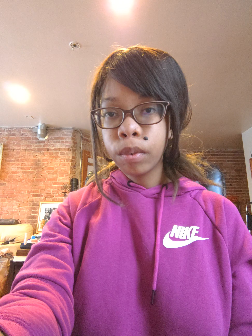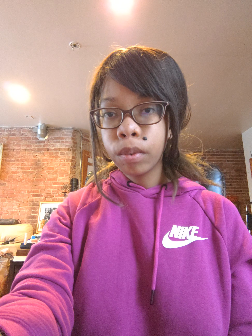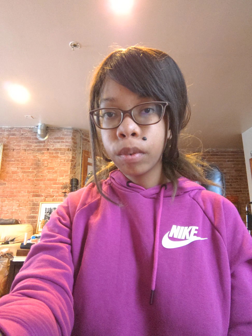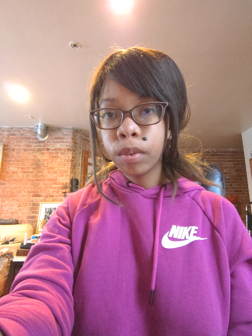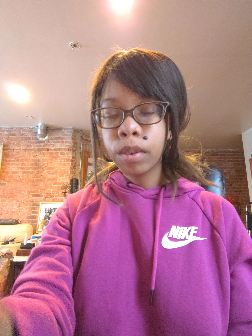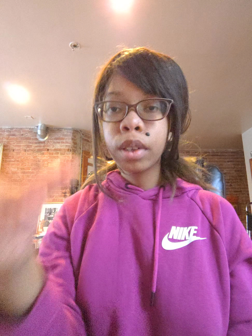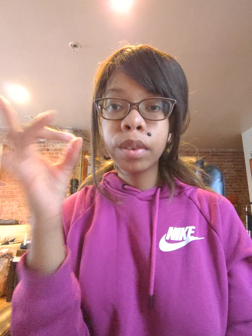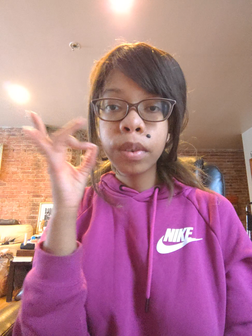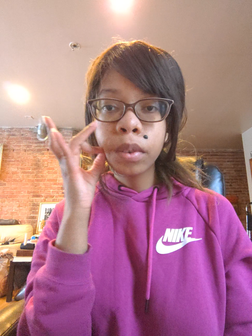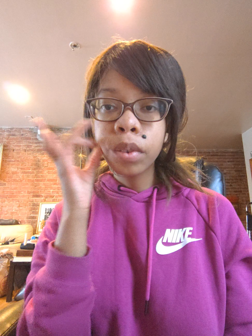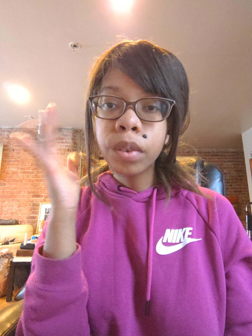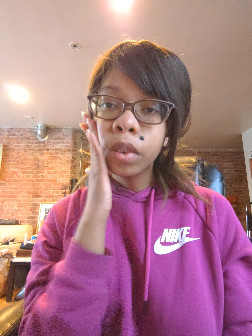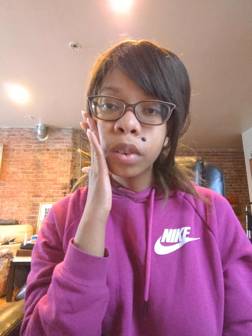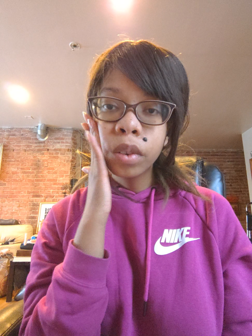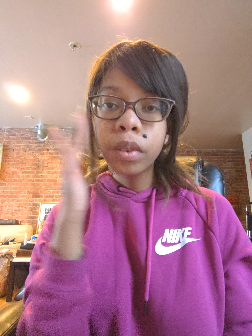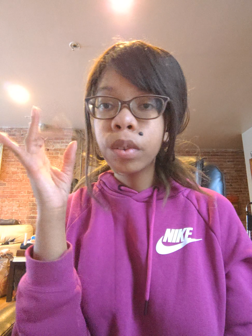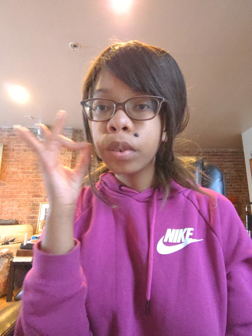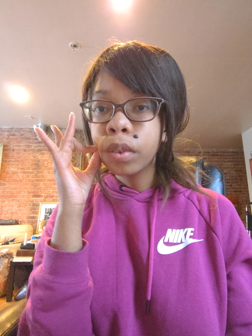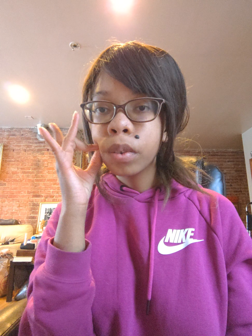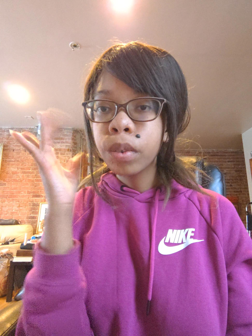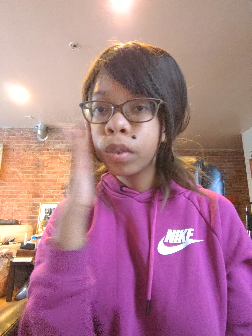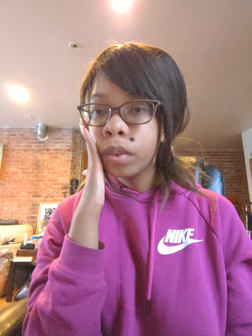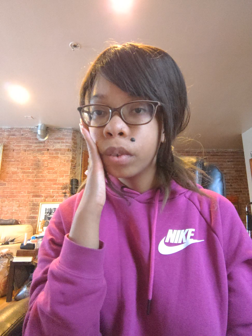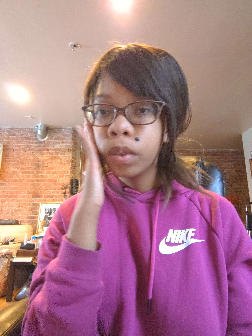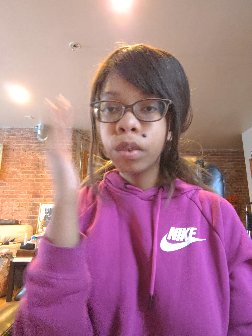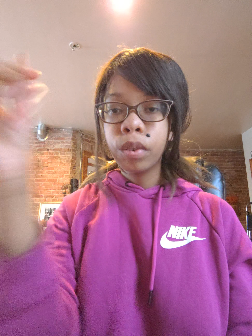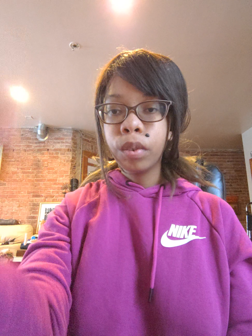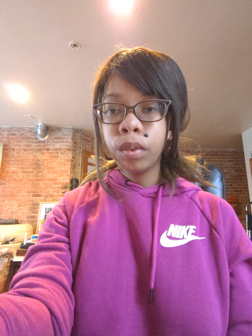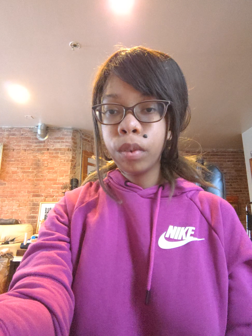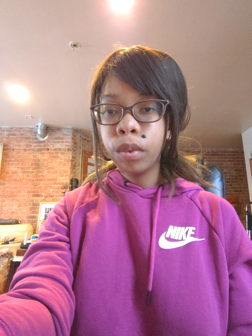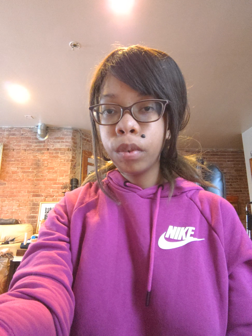bee